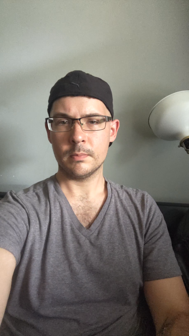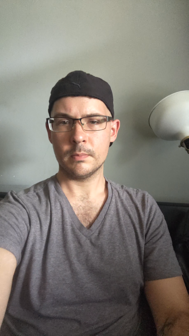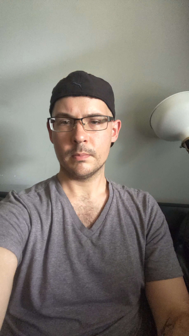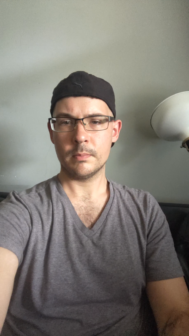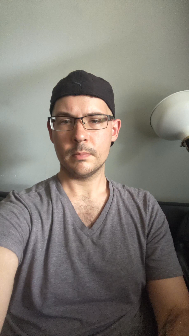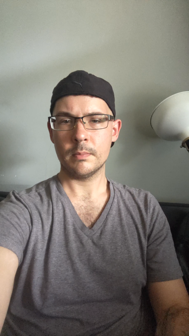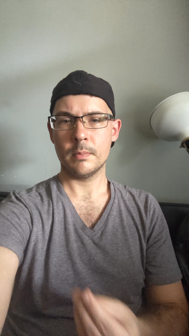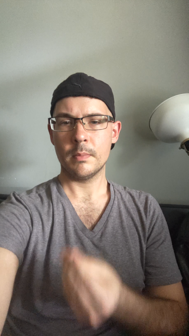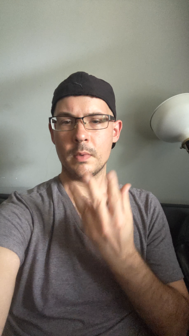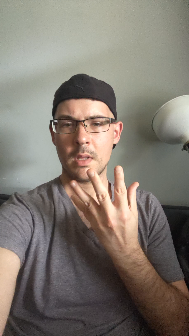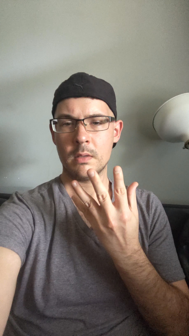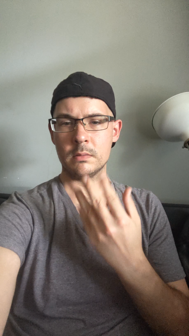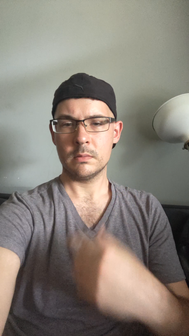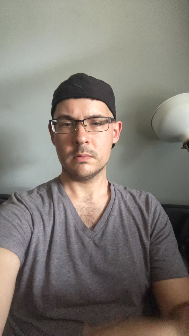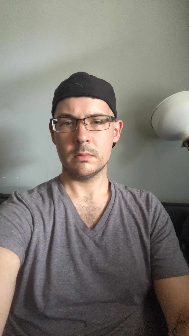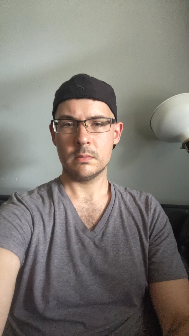plants